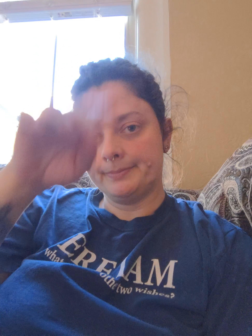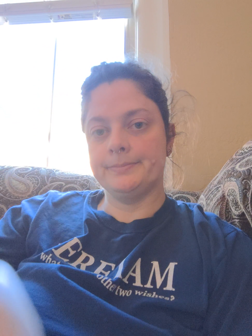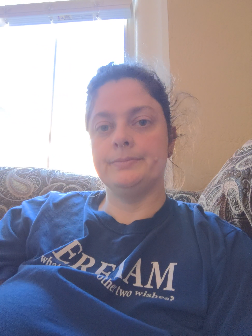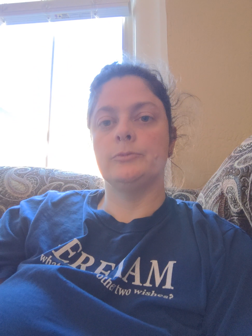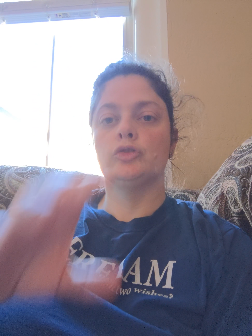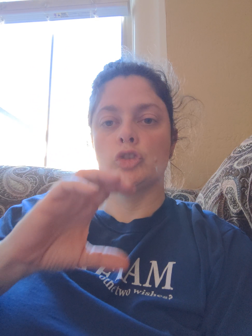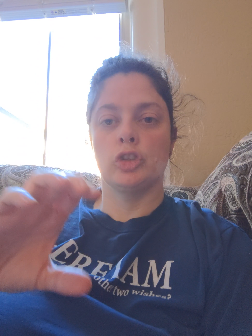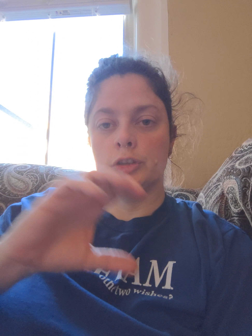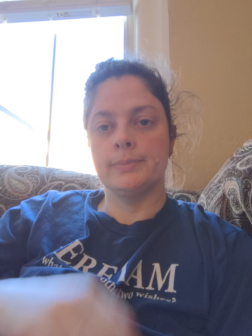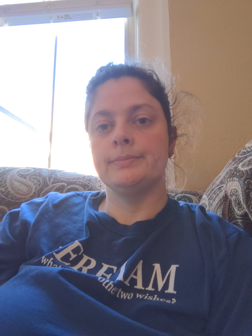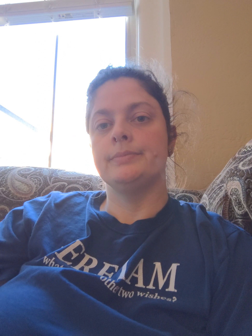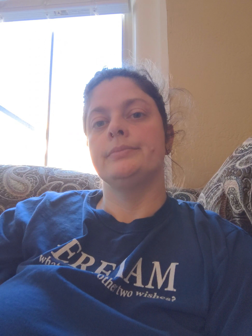chocolate